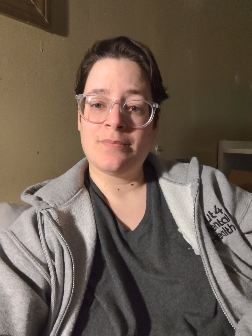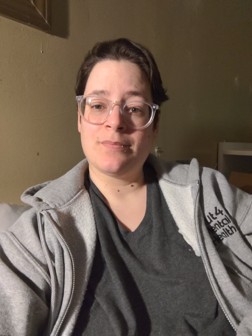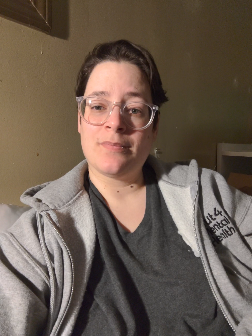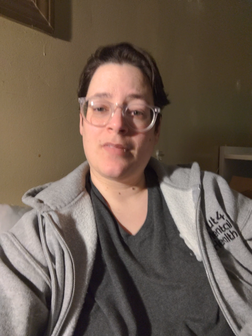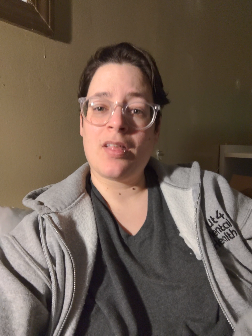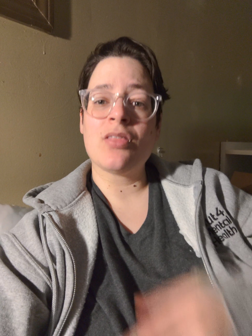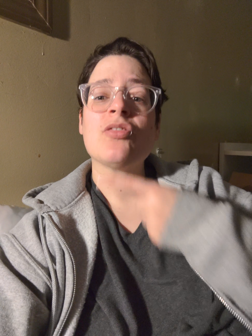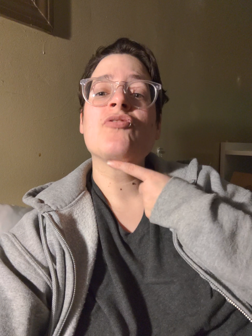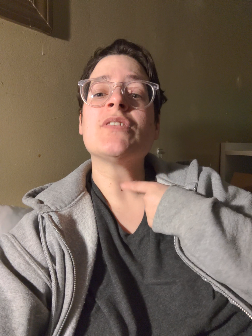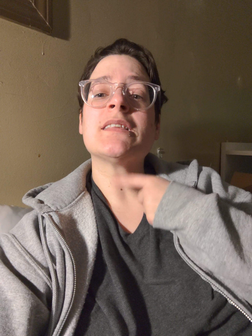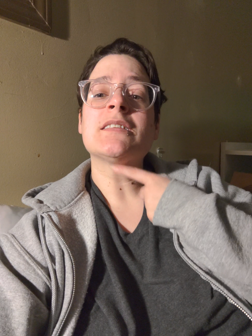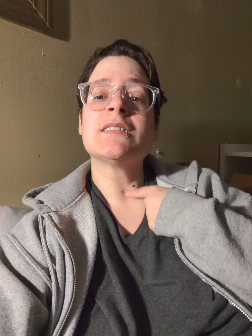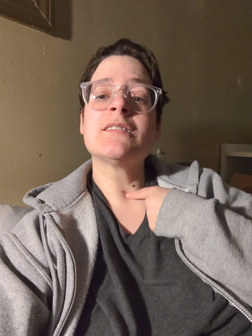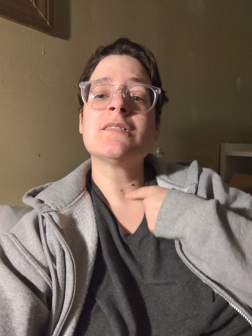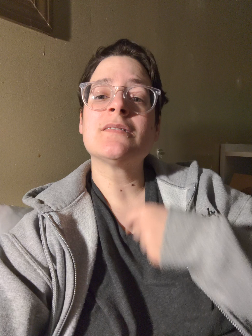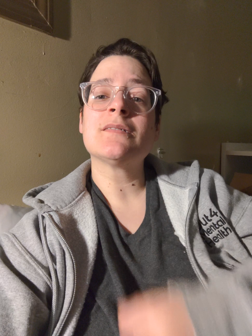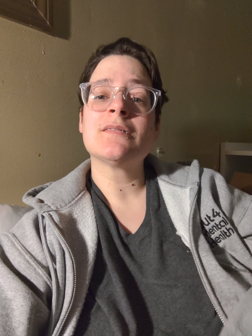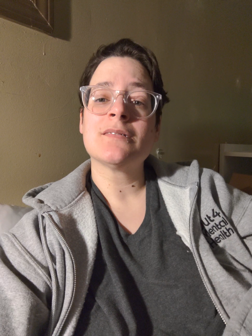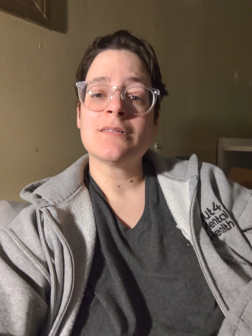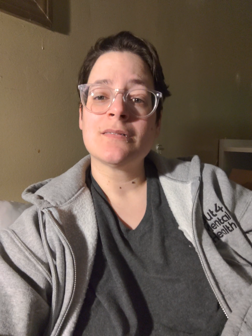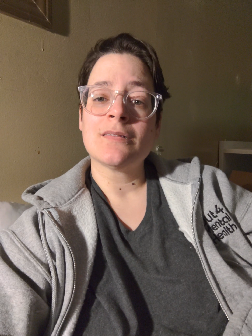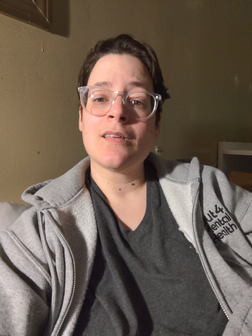thirsty